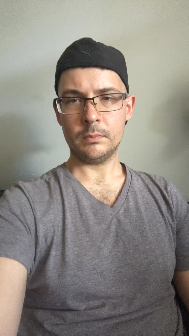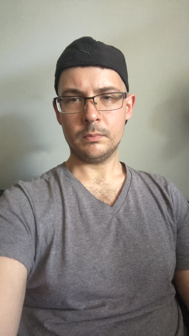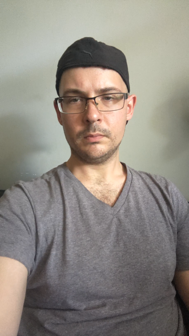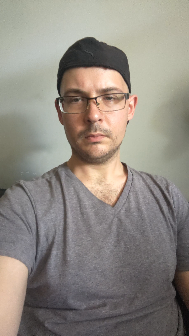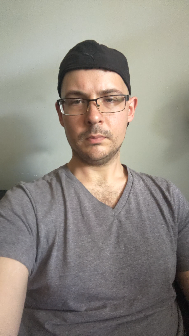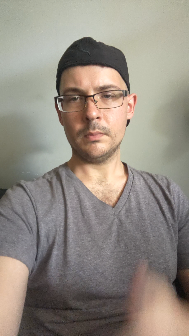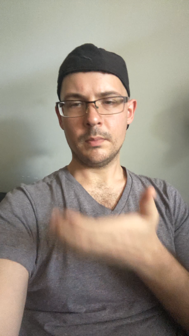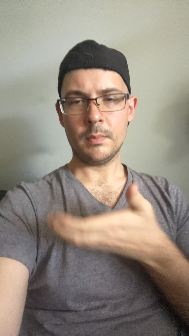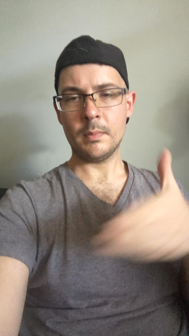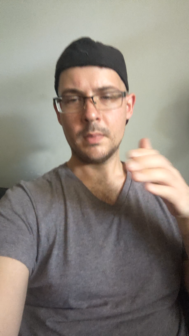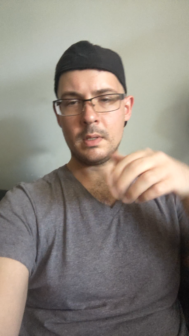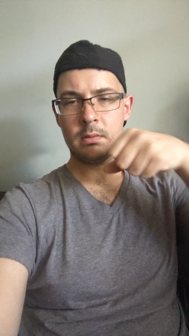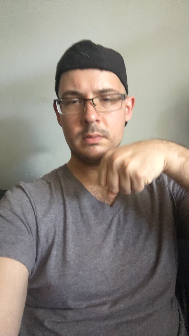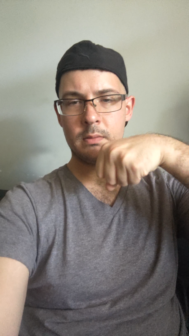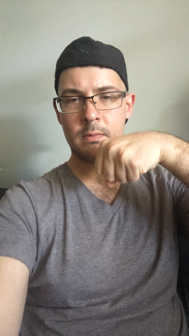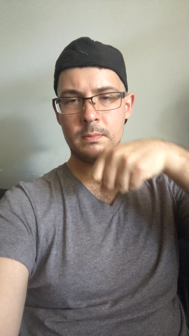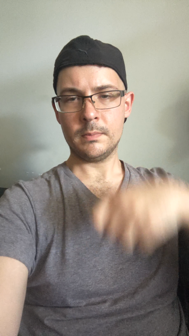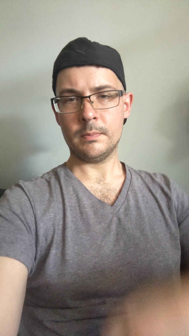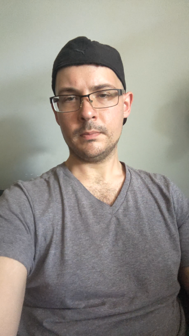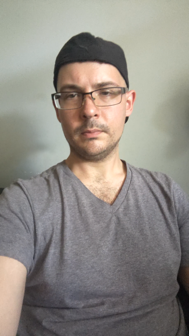basket